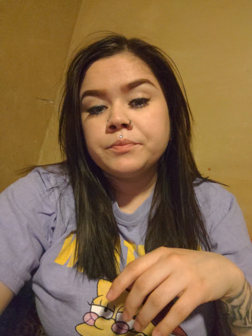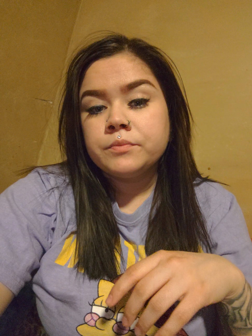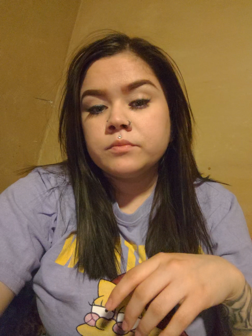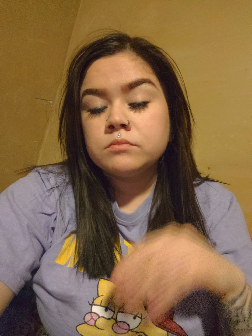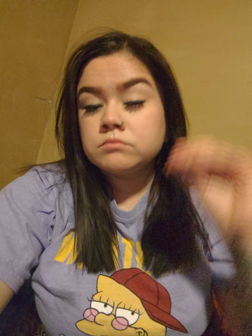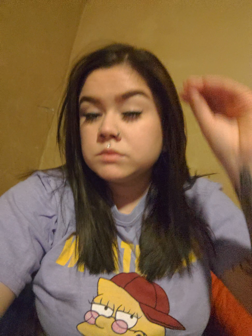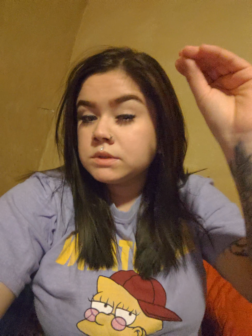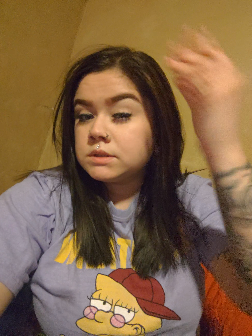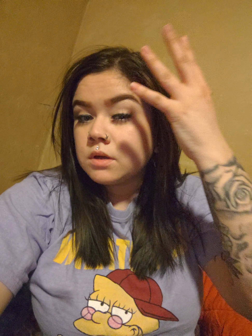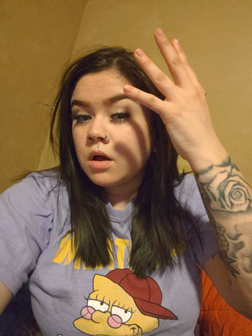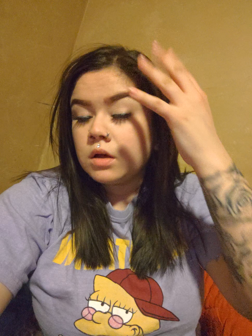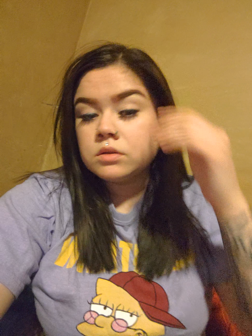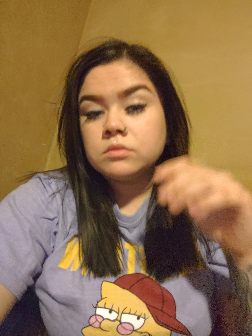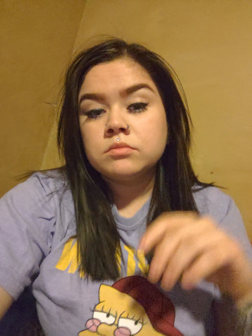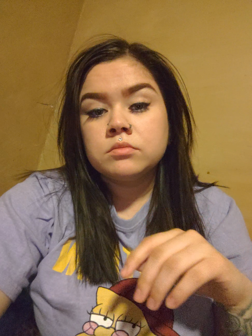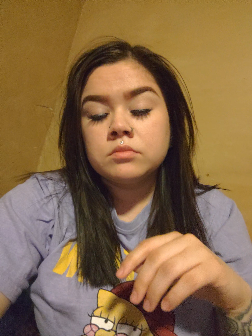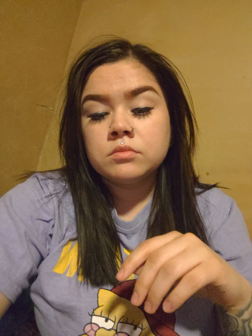sun